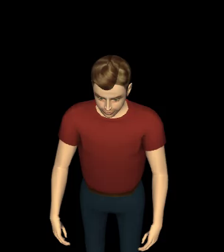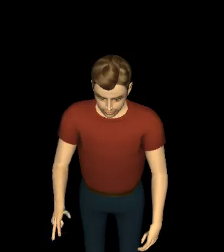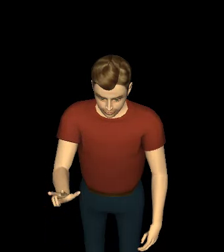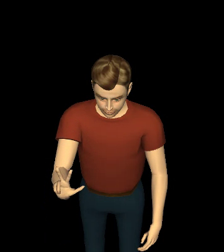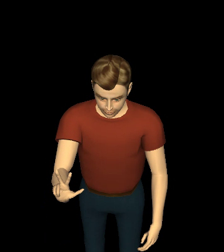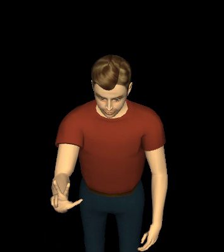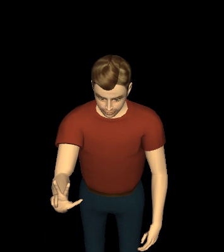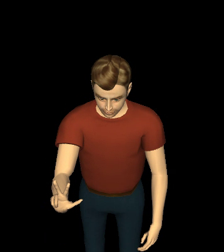3